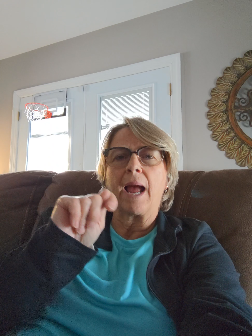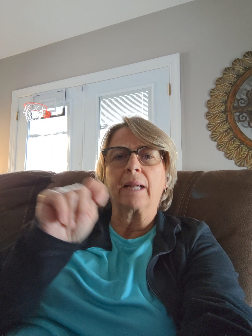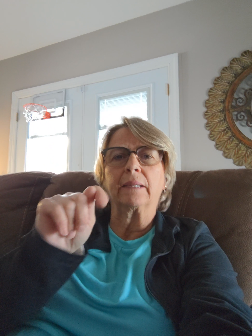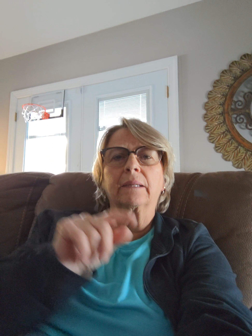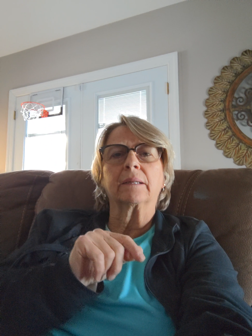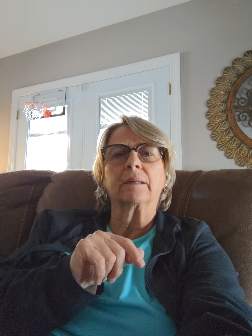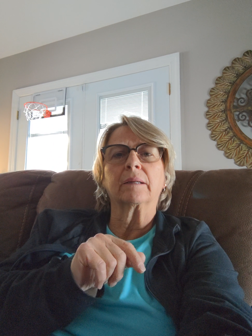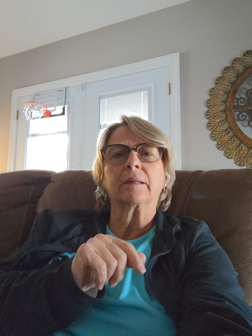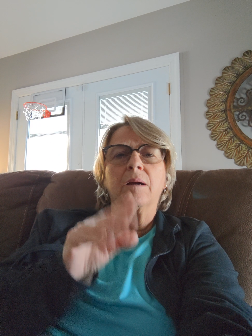potty